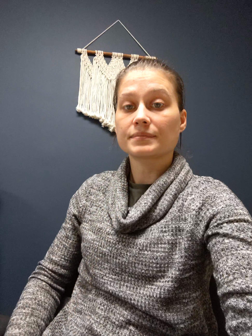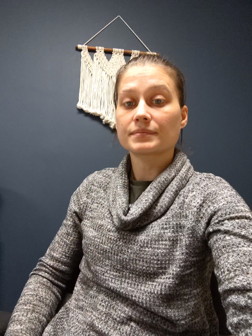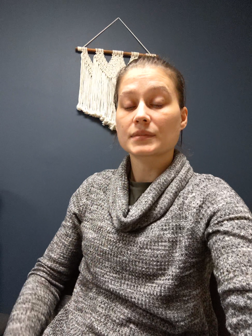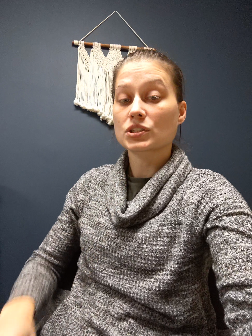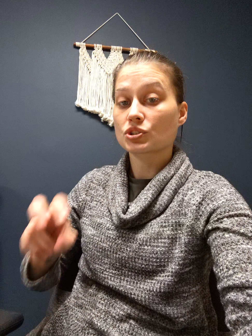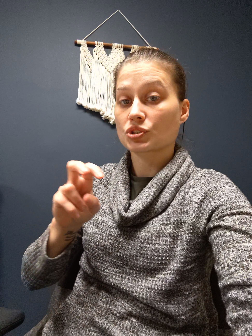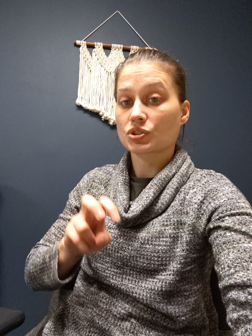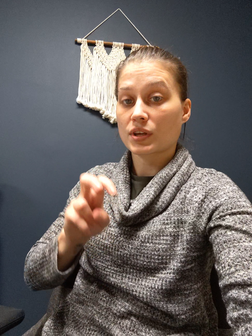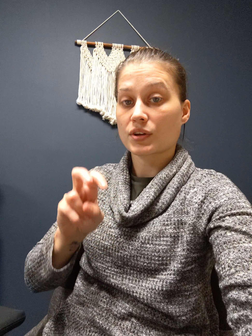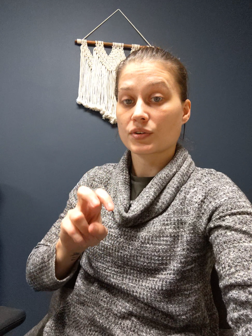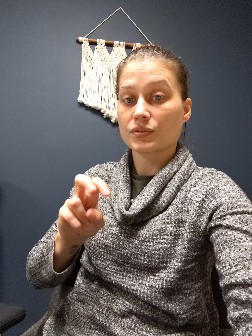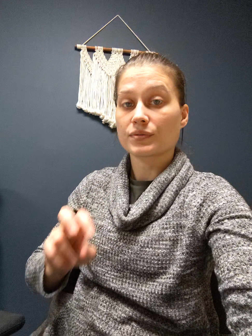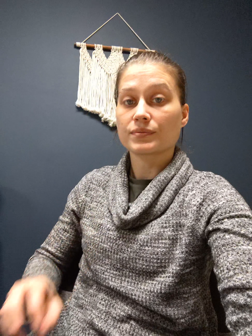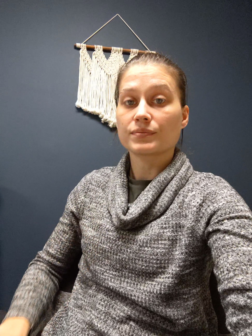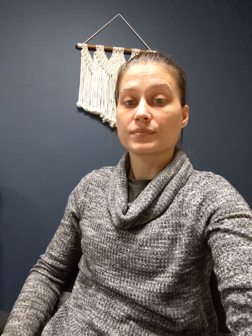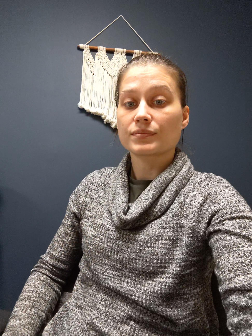chair